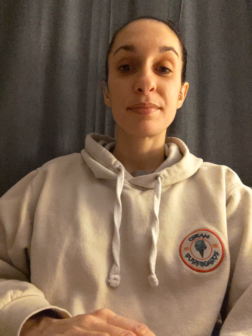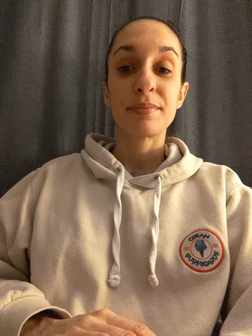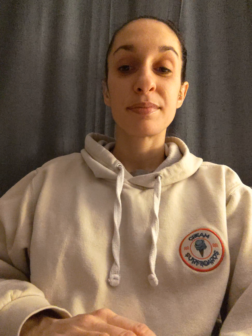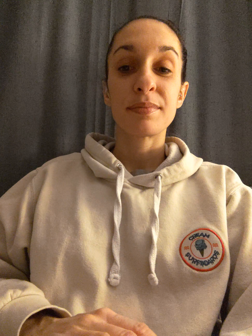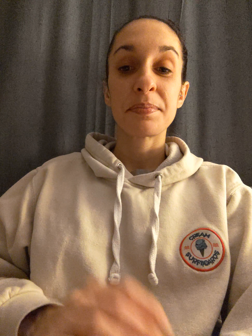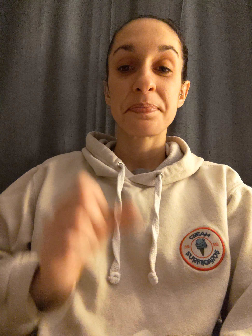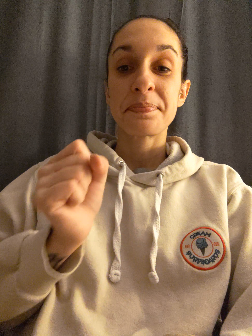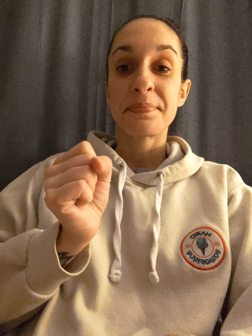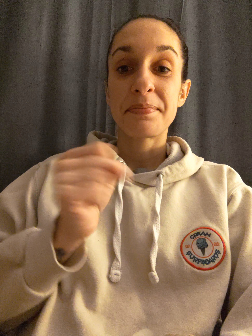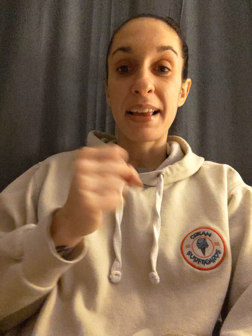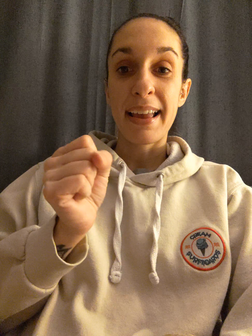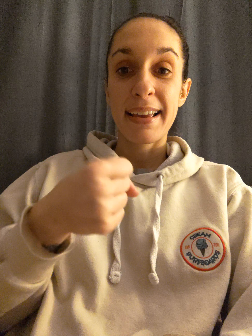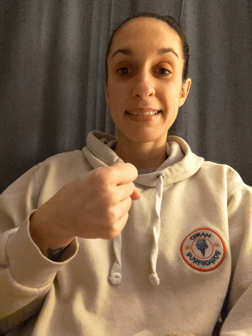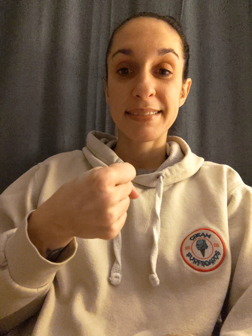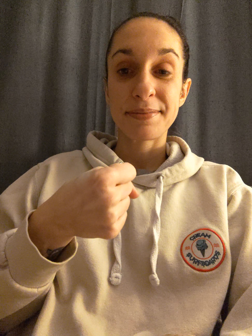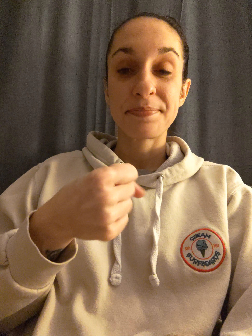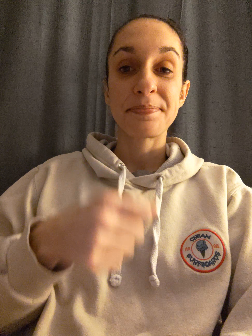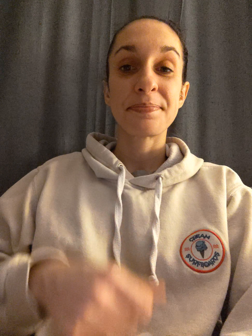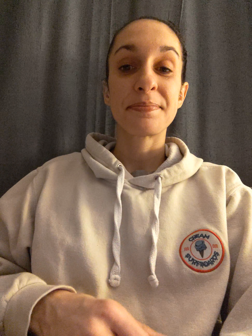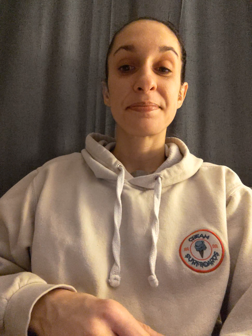make